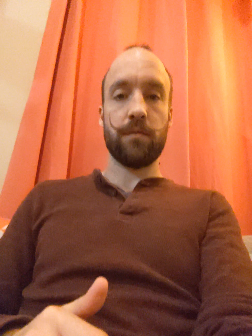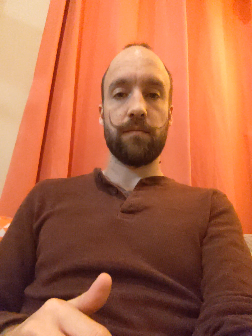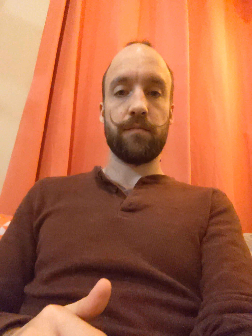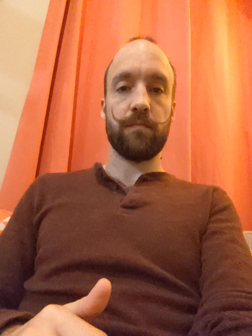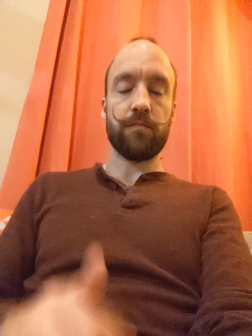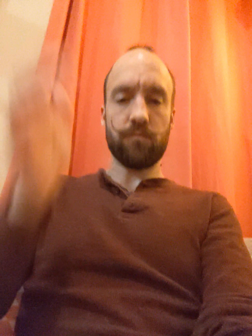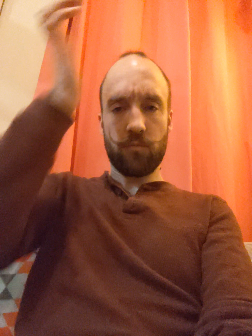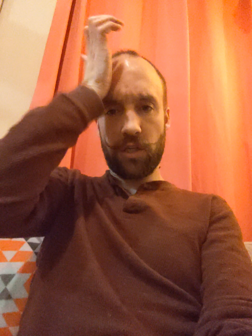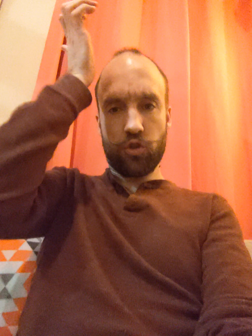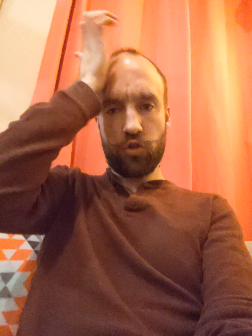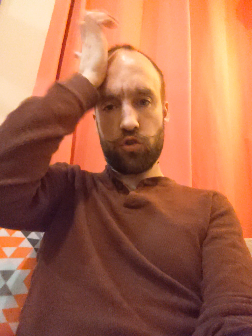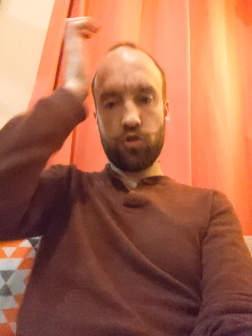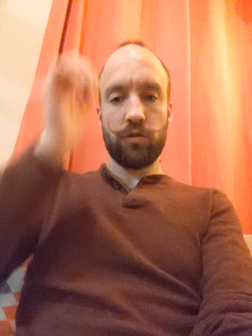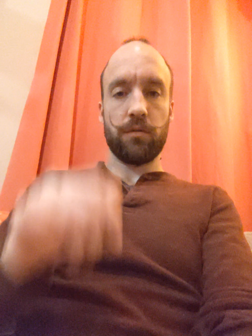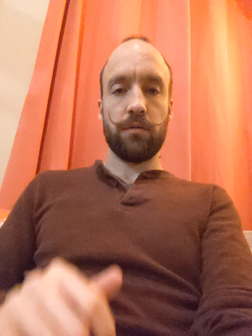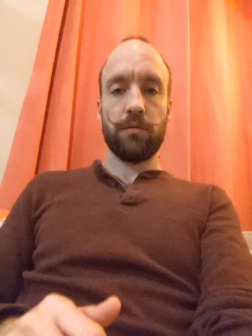garbage